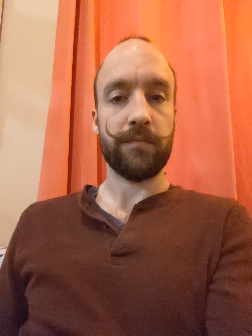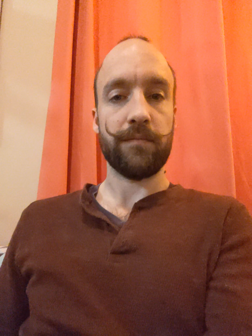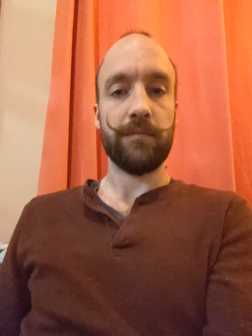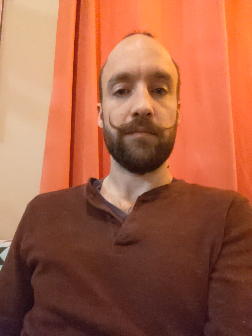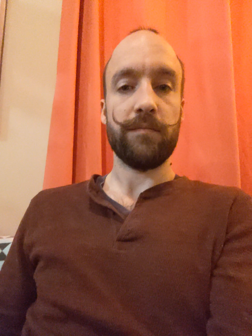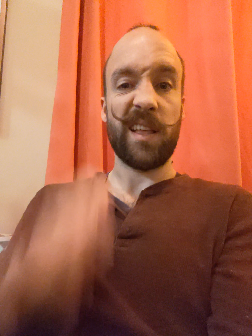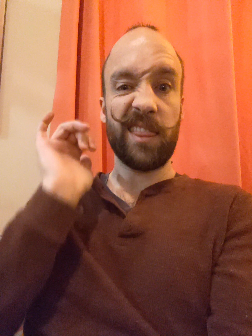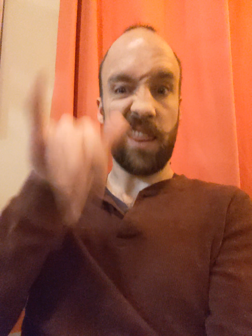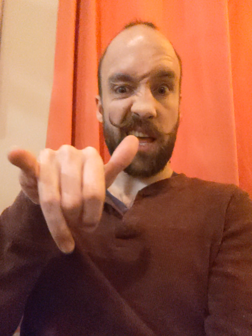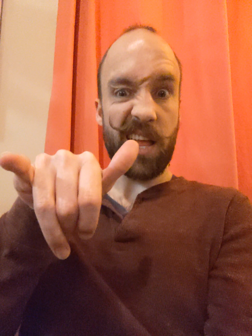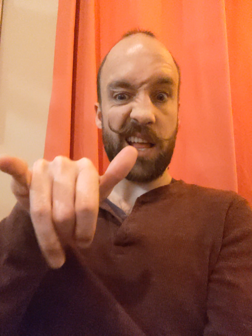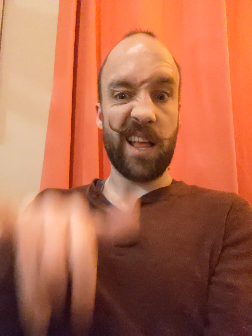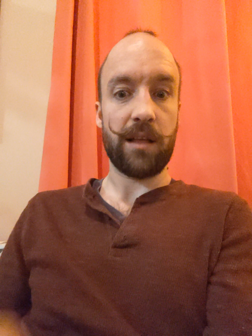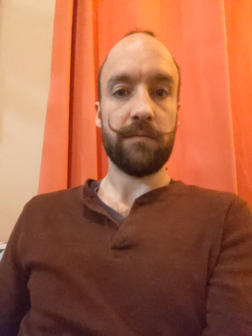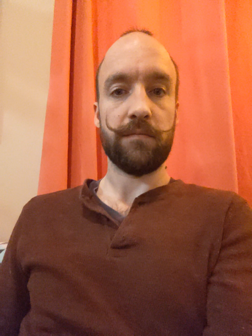that